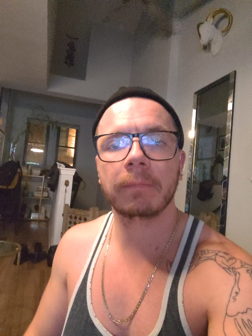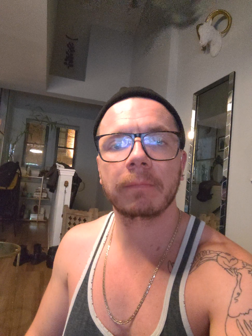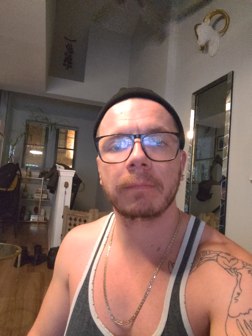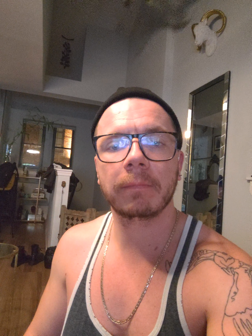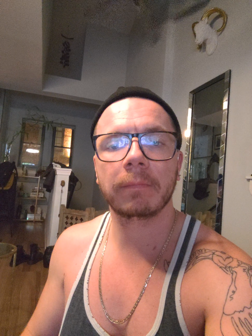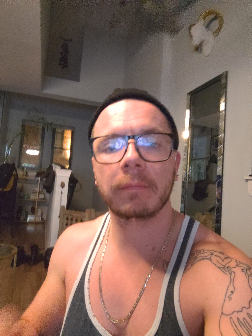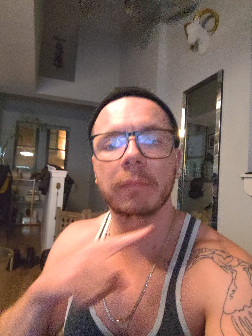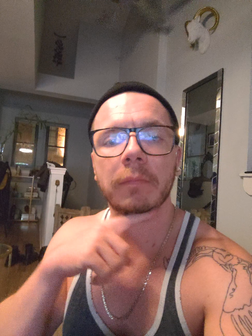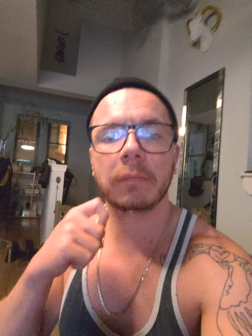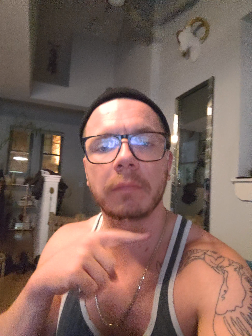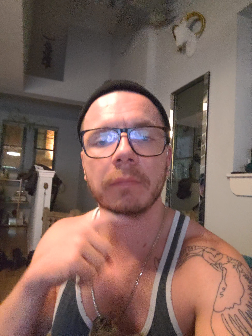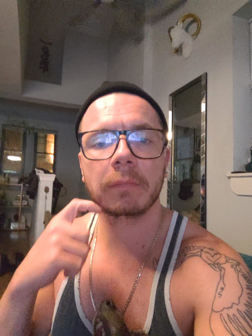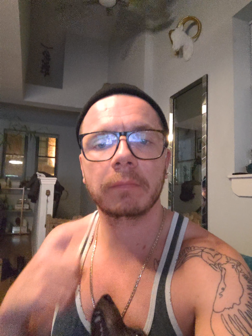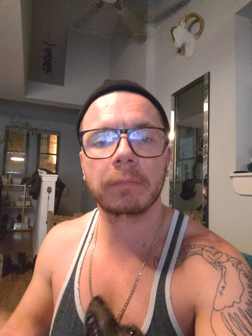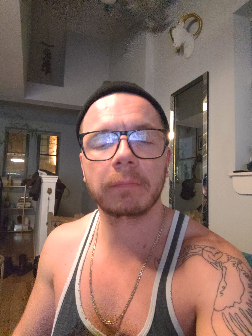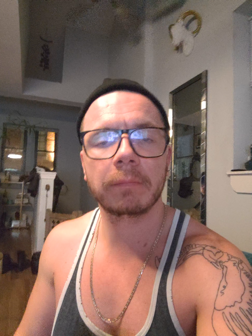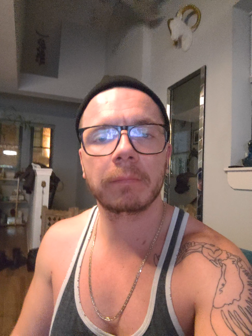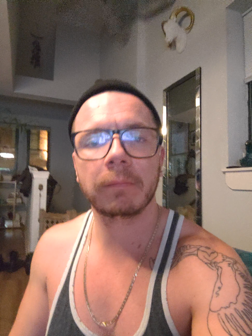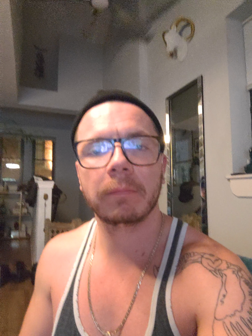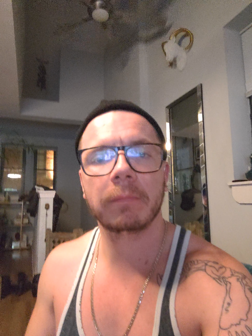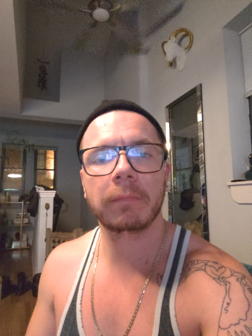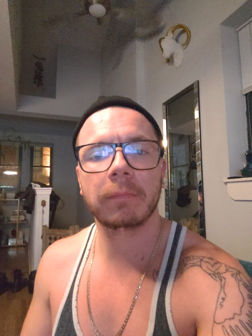dryer